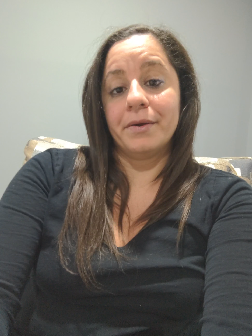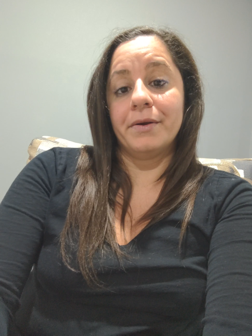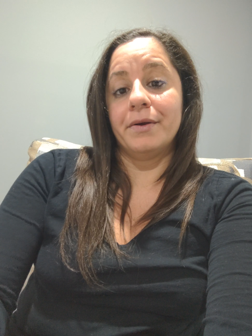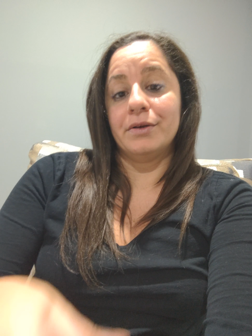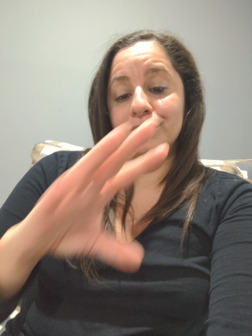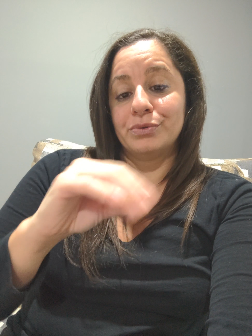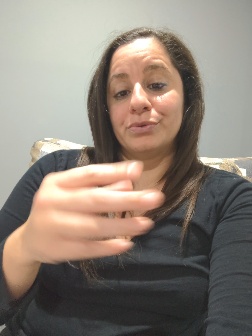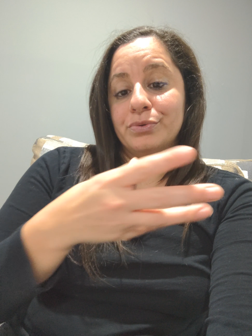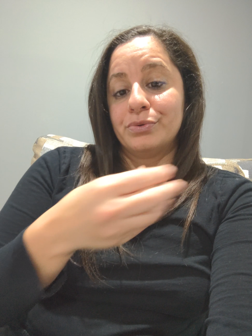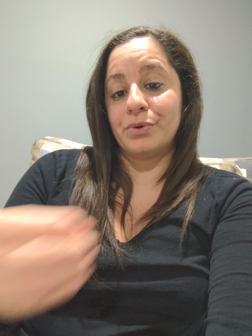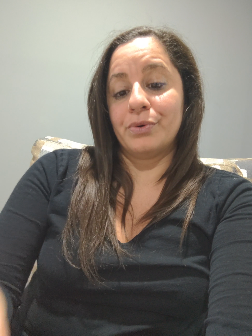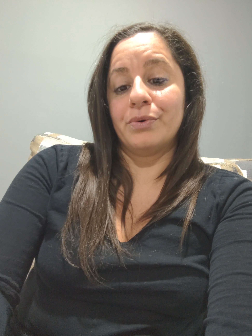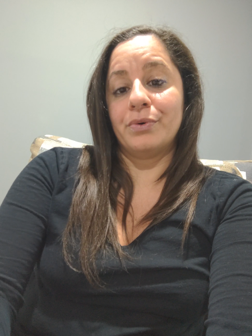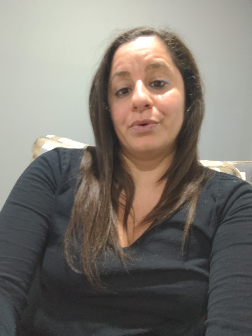story